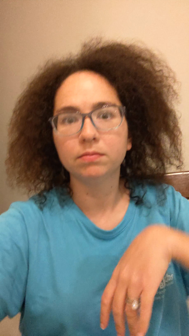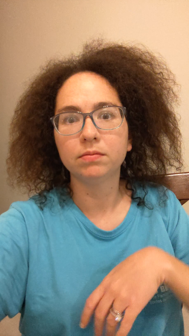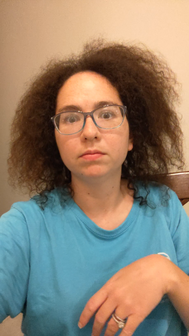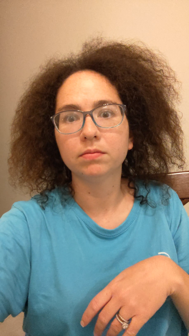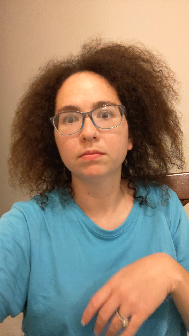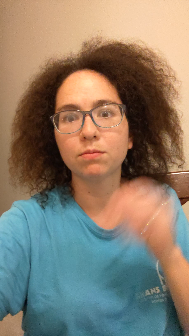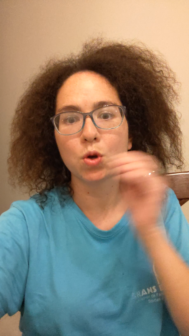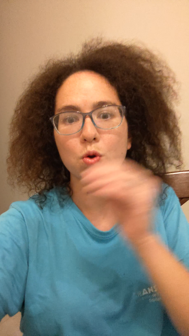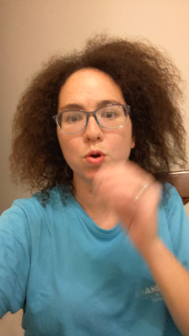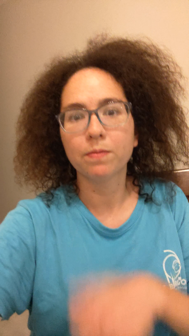more